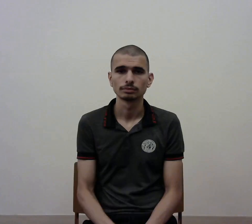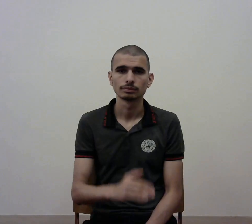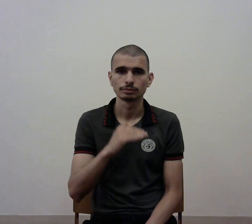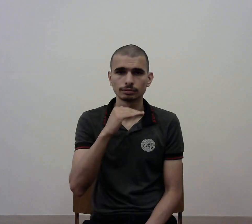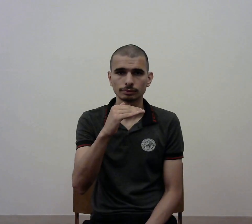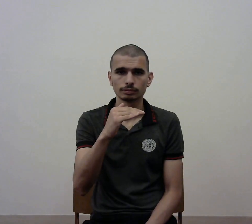siz